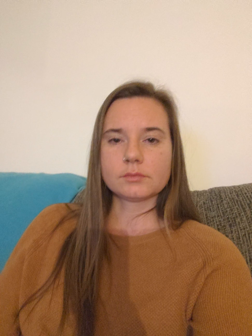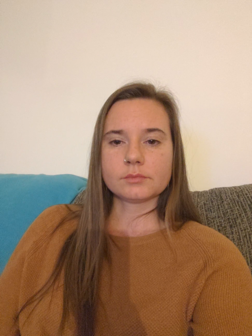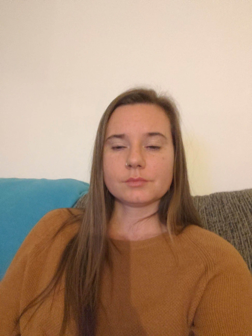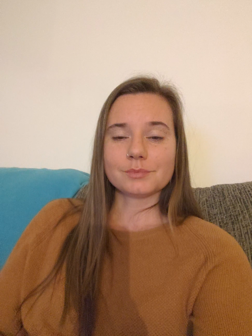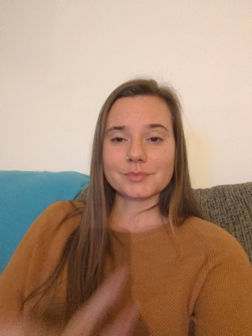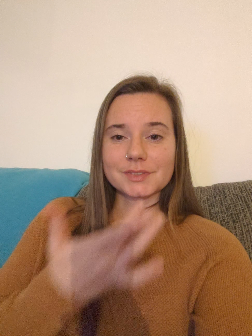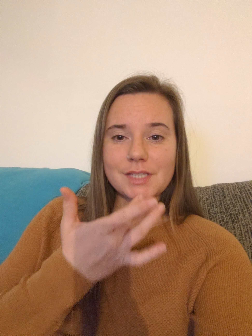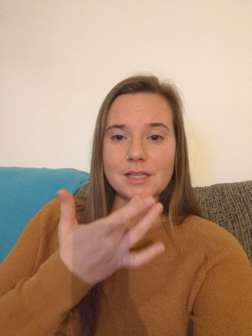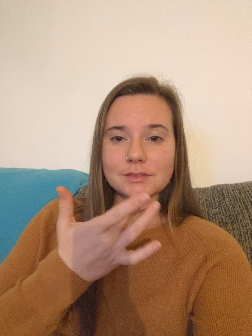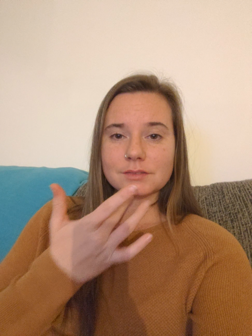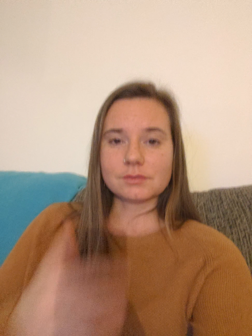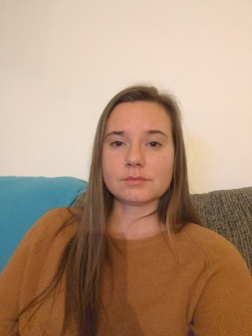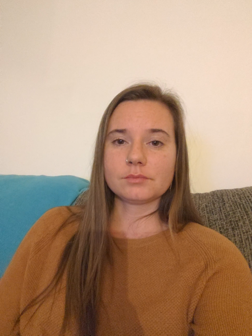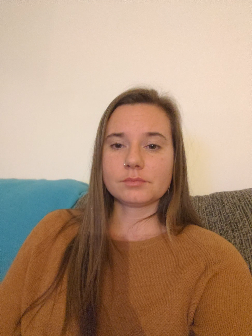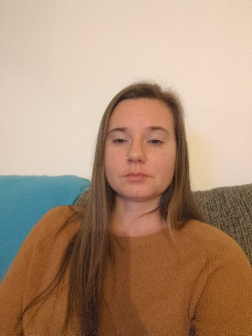taste